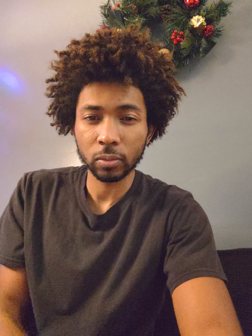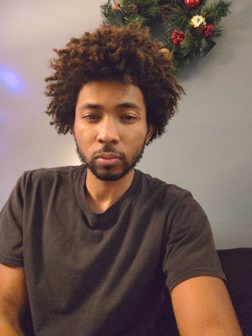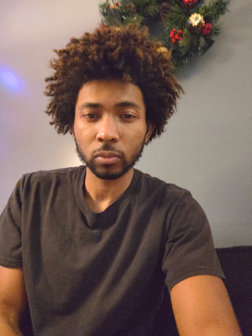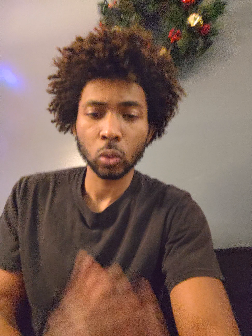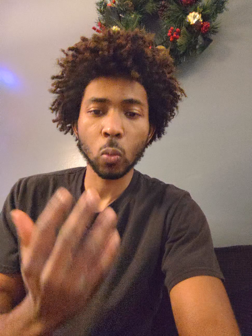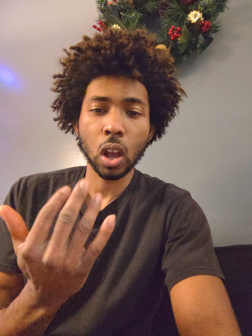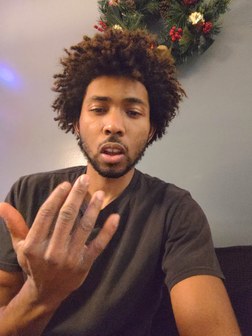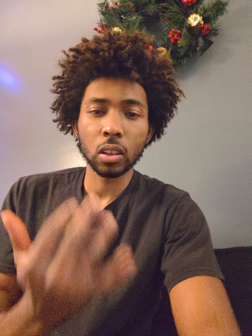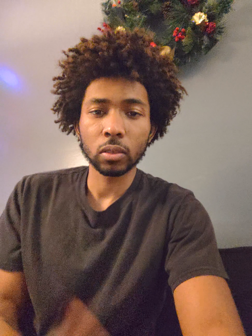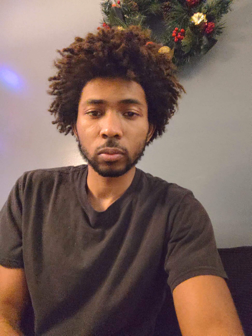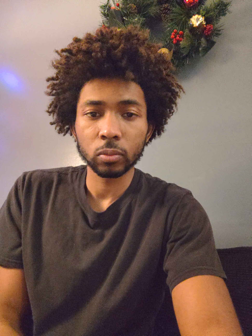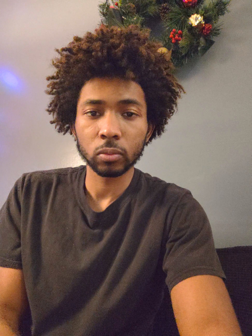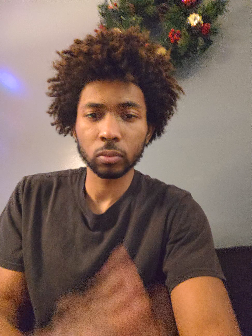wait